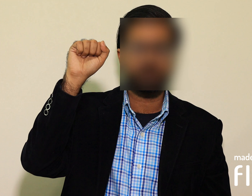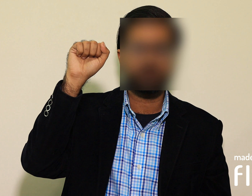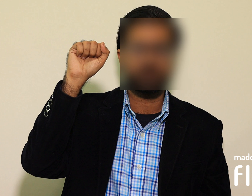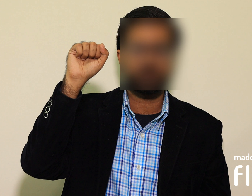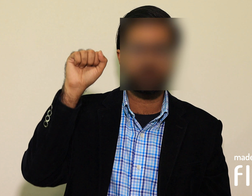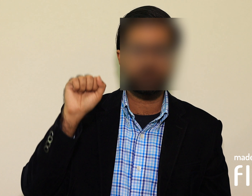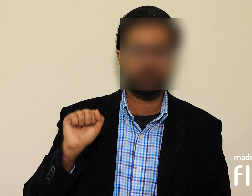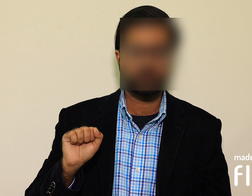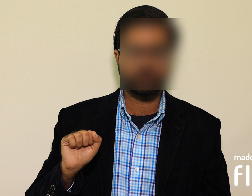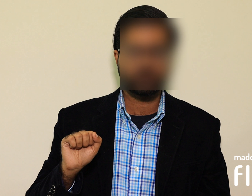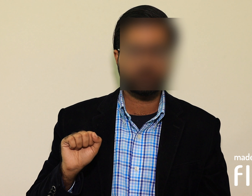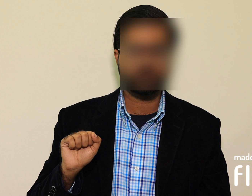آ